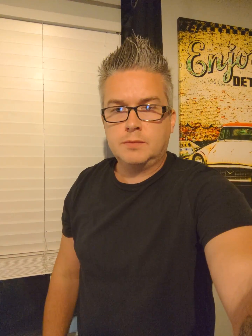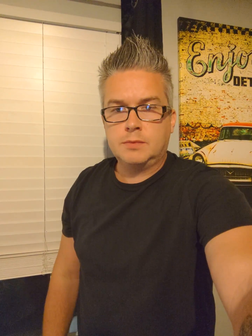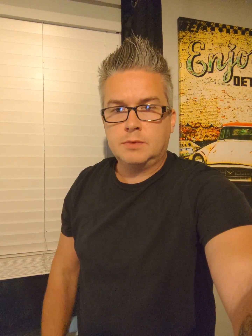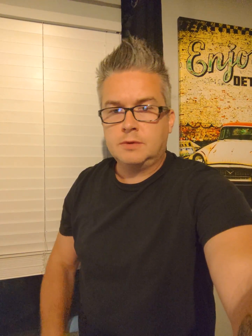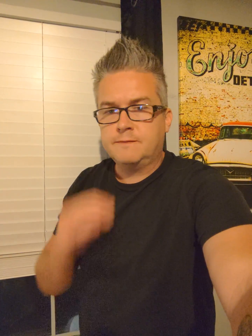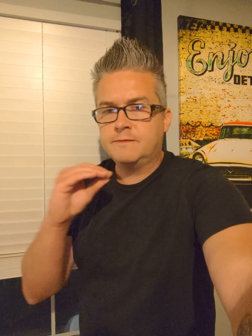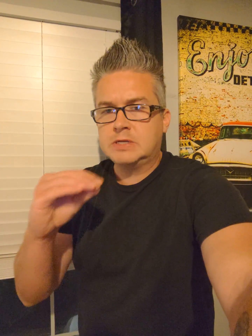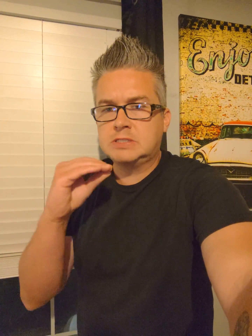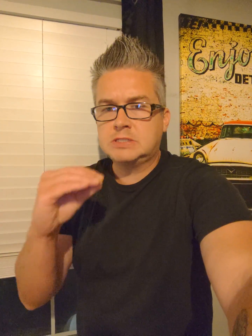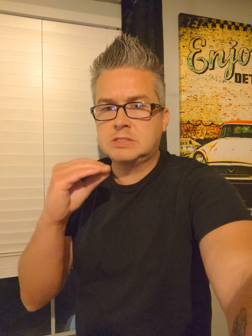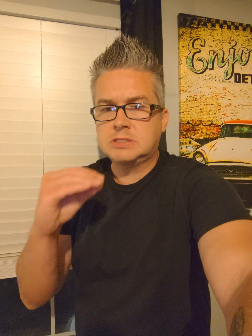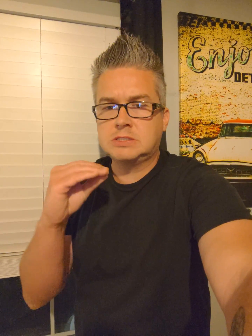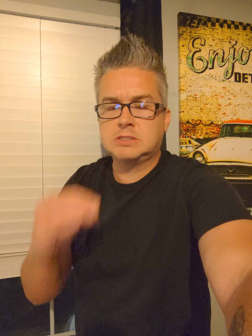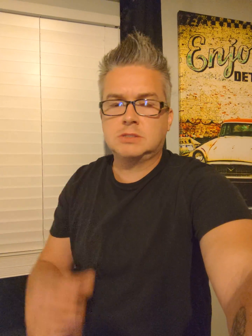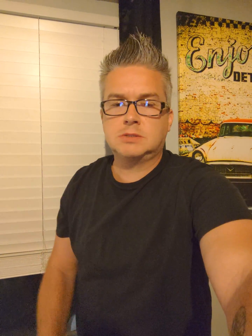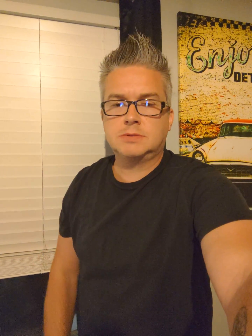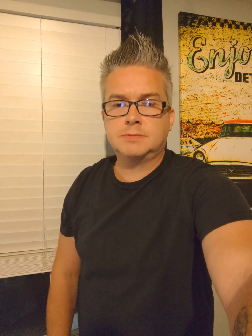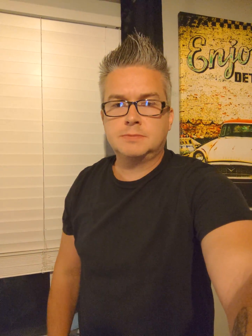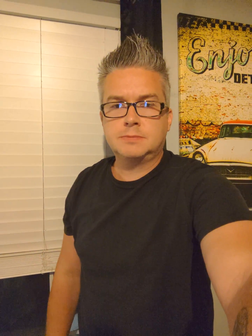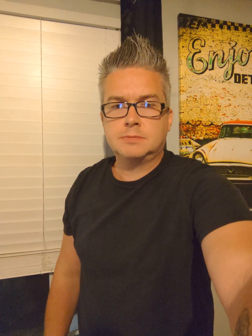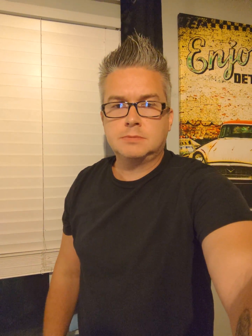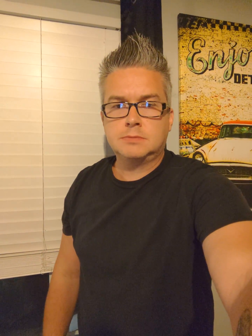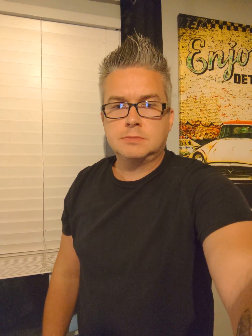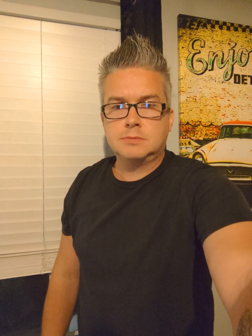fix